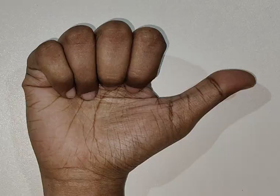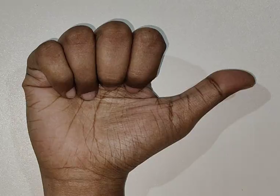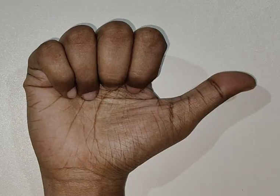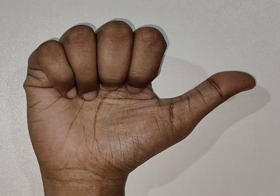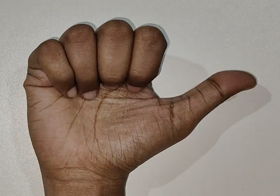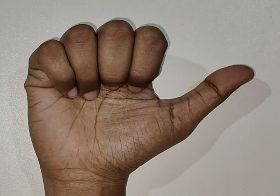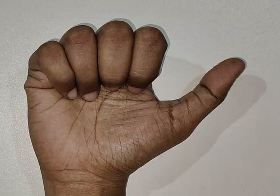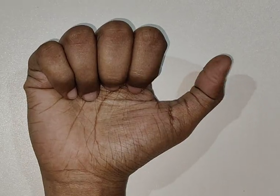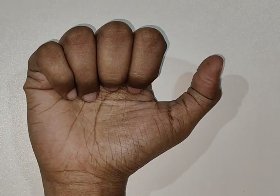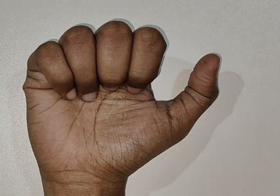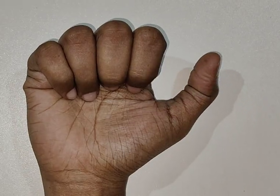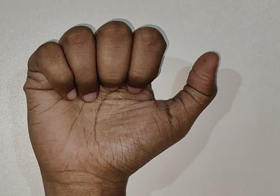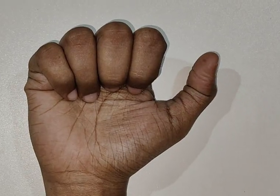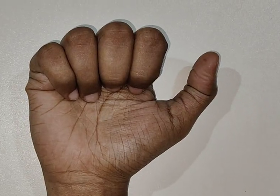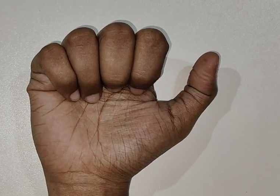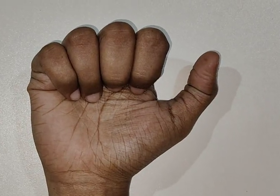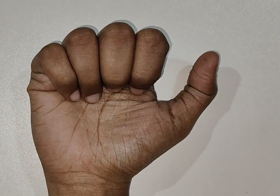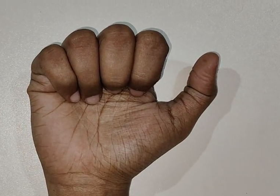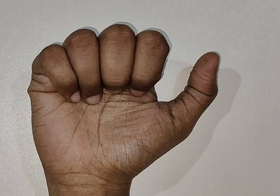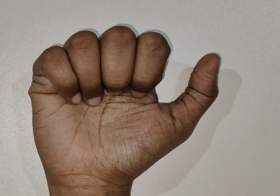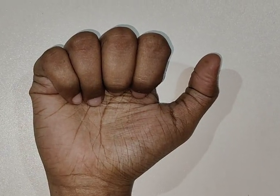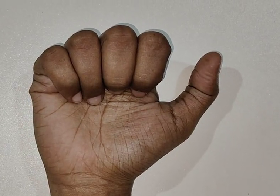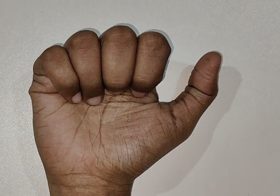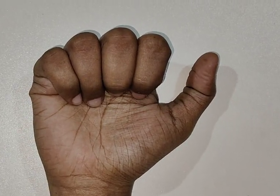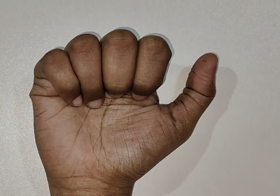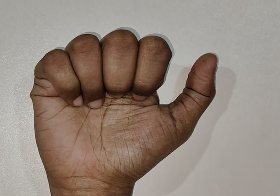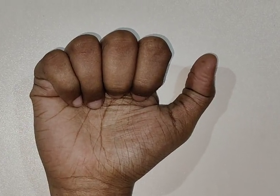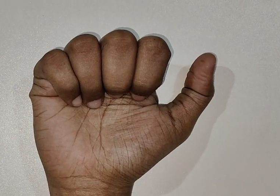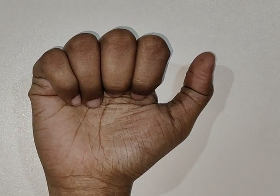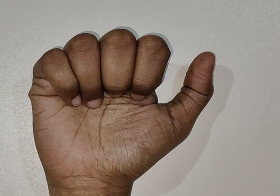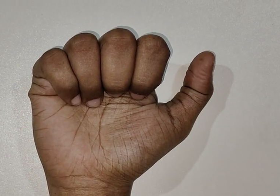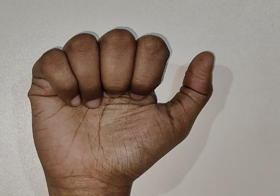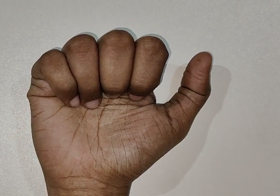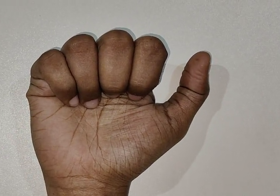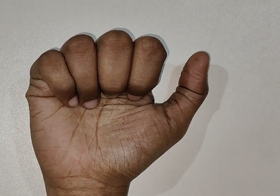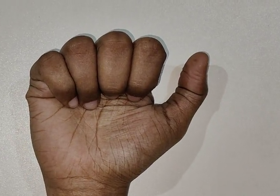ഏ